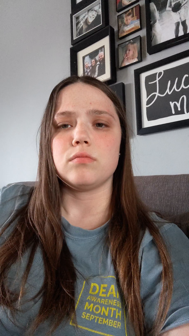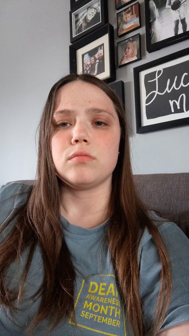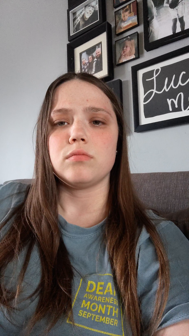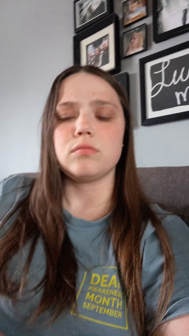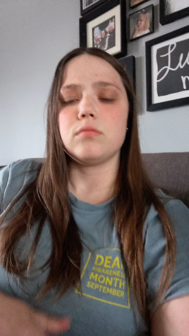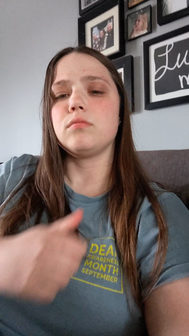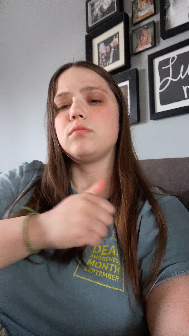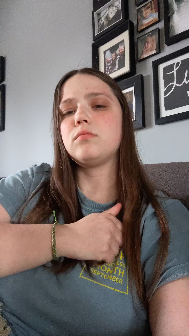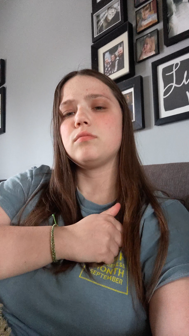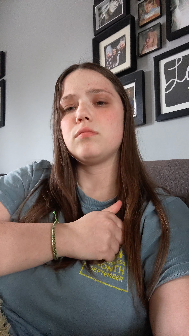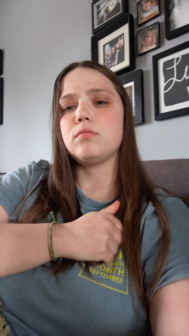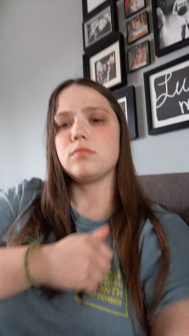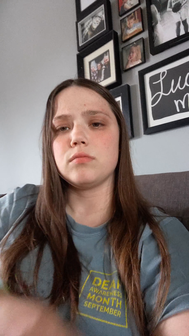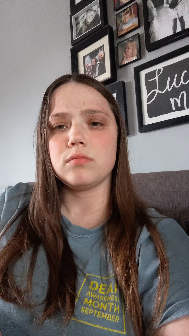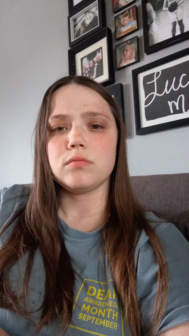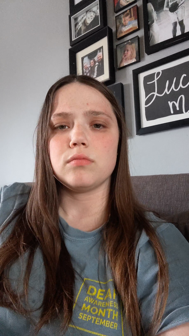love